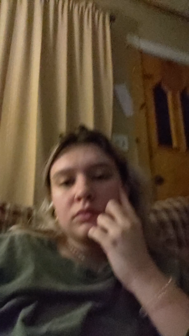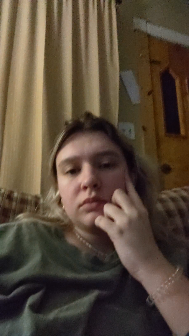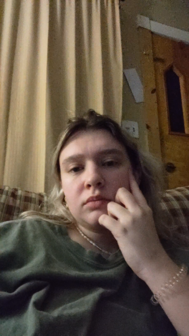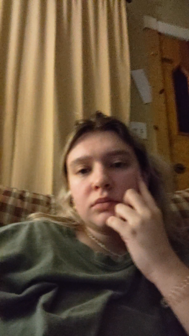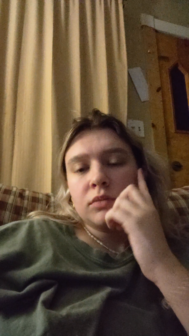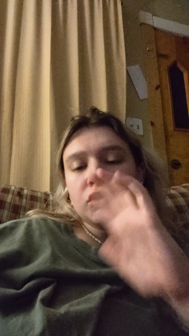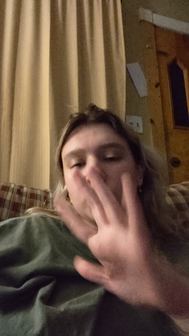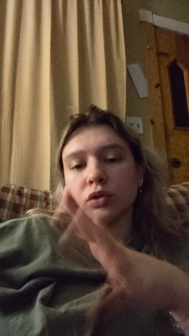cheese